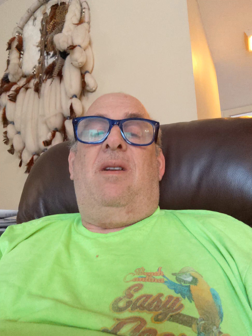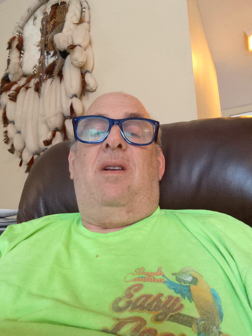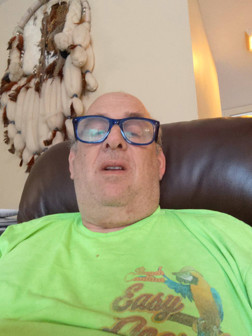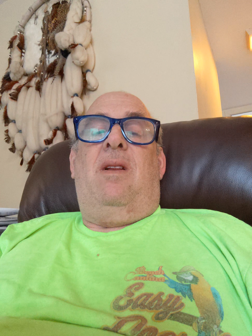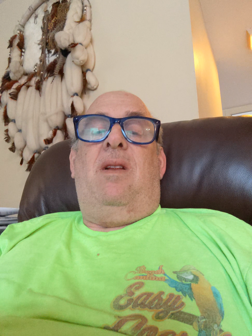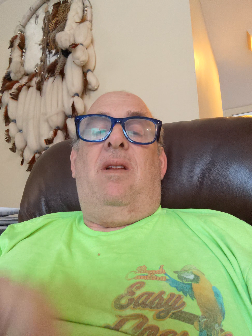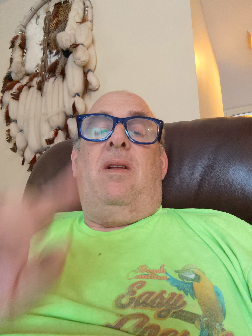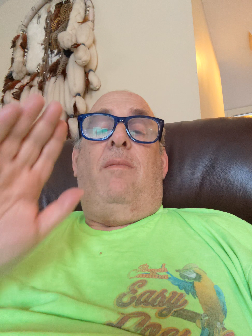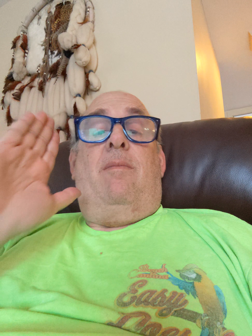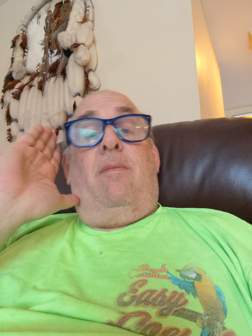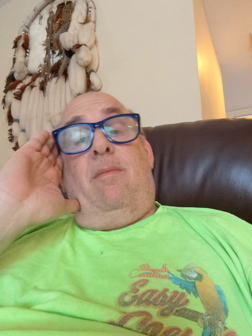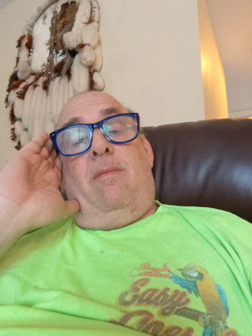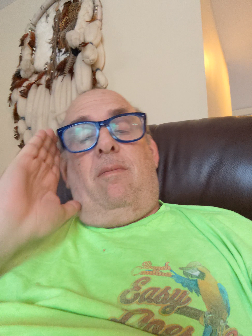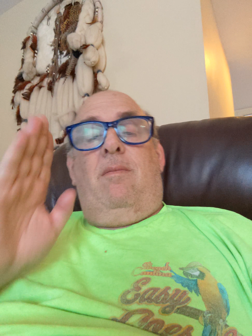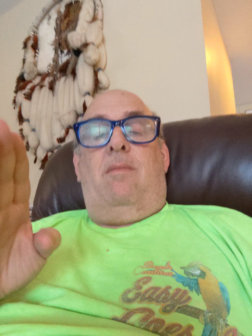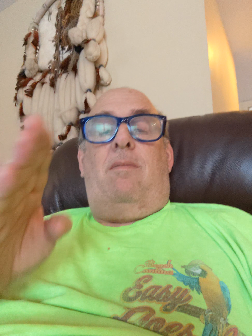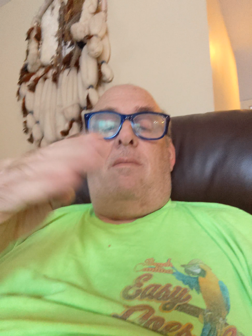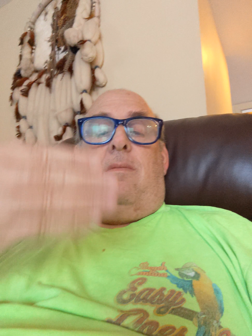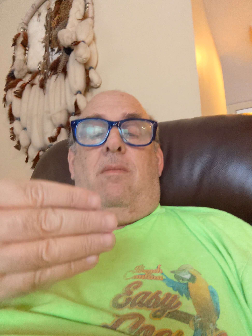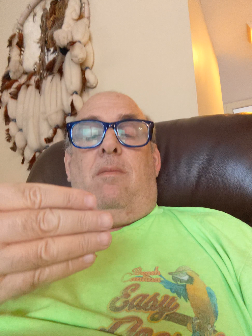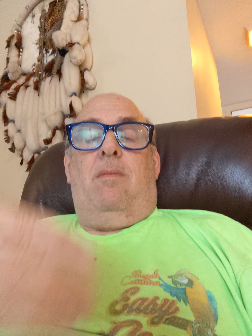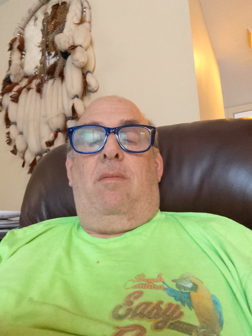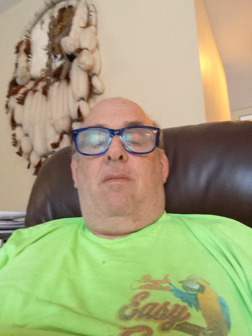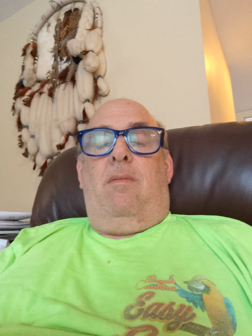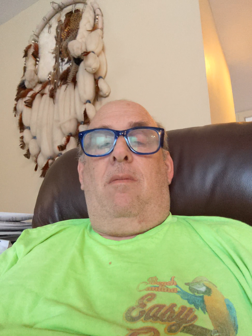bedroom